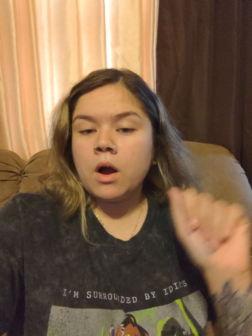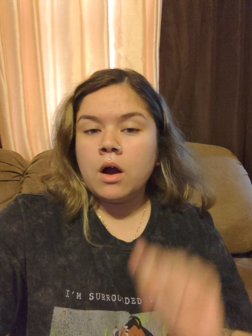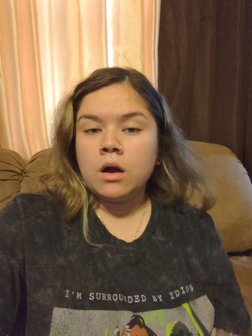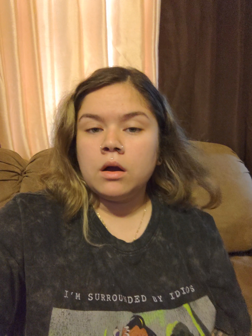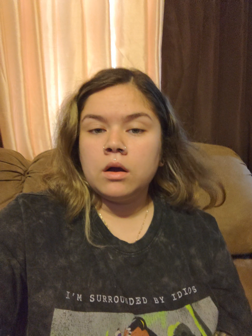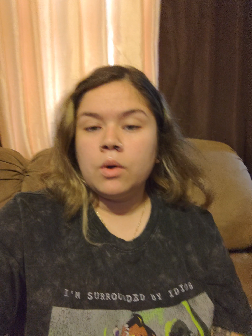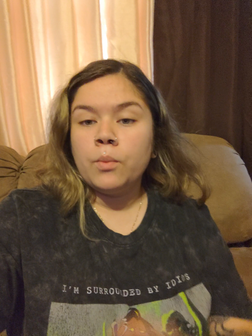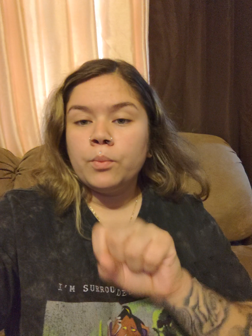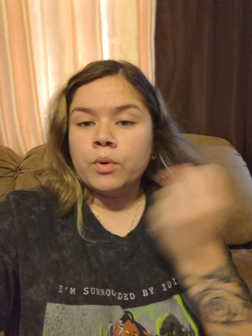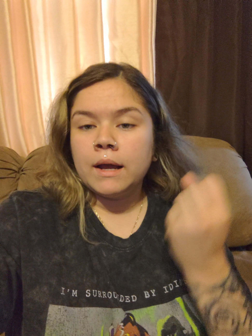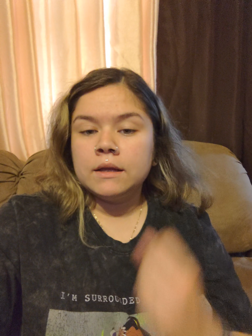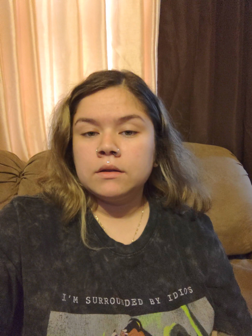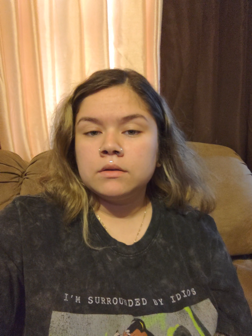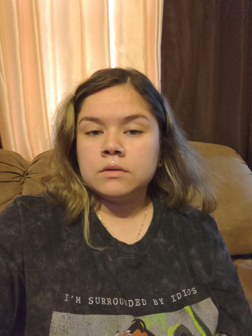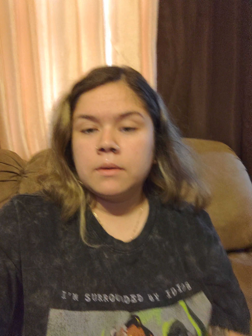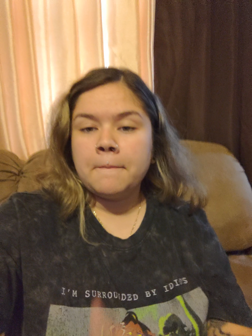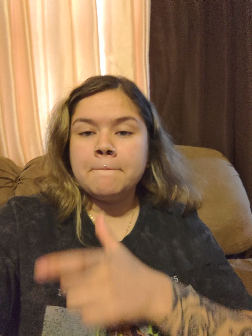break